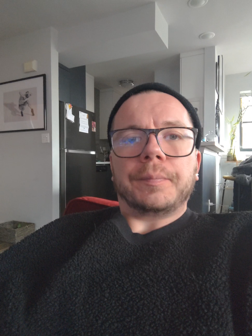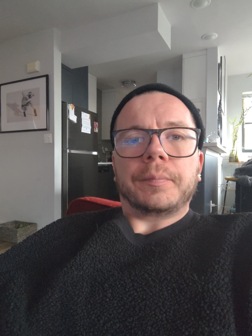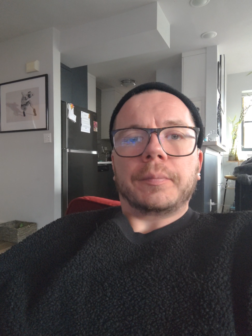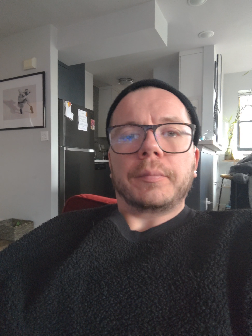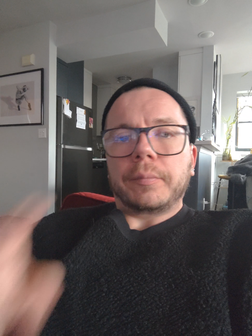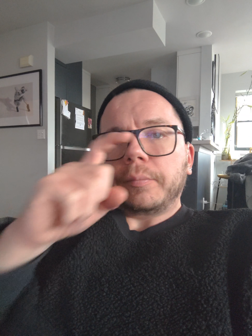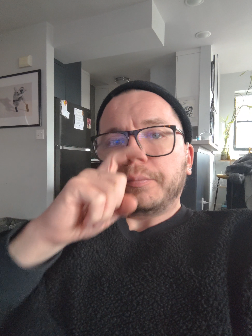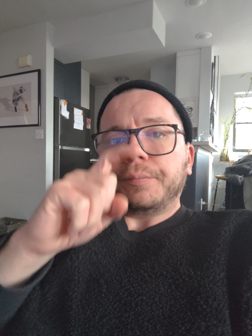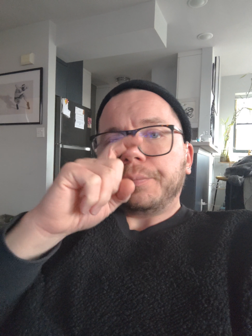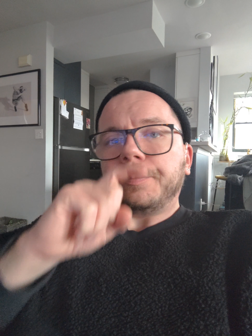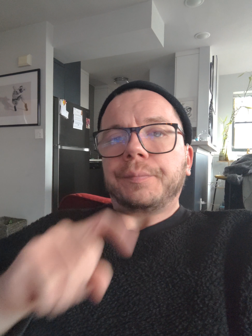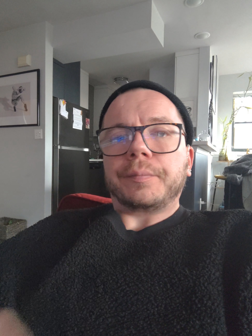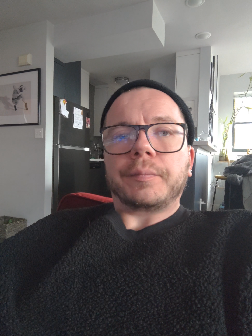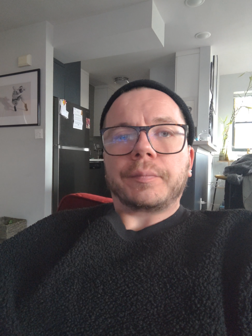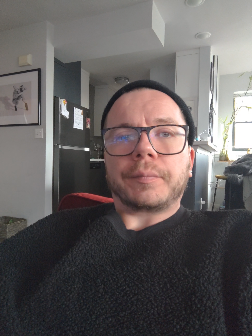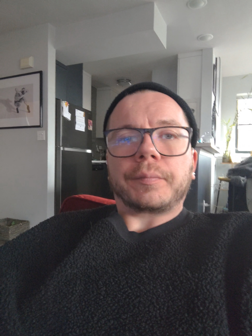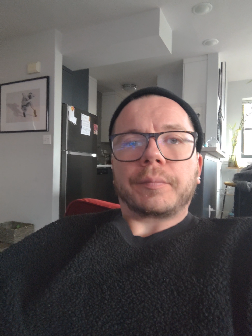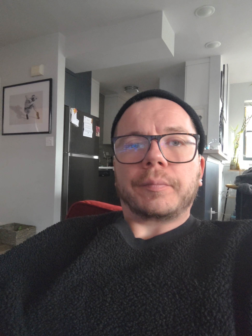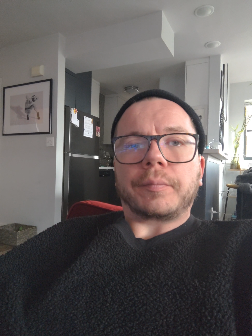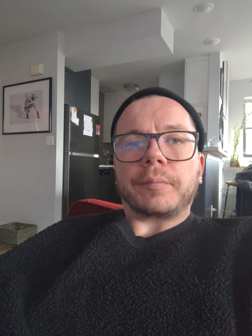doll